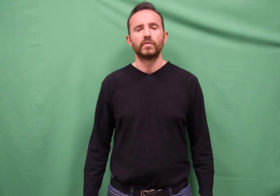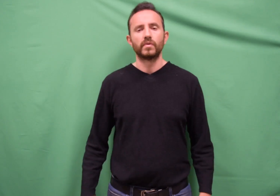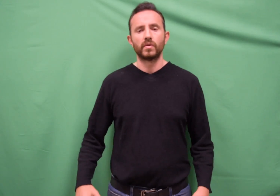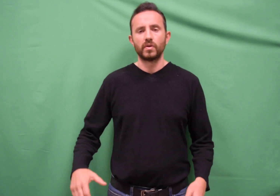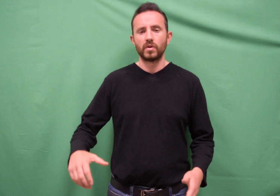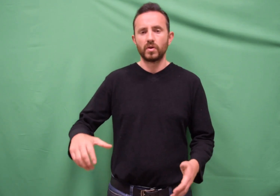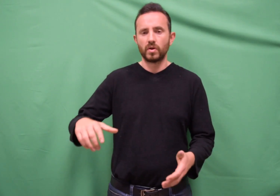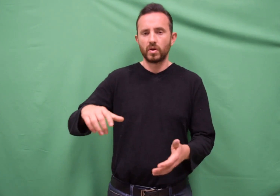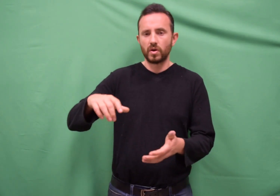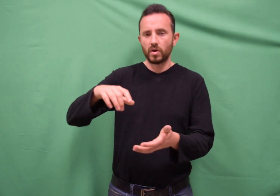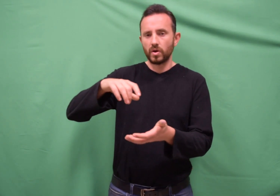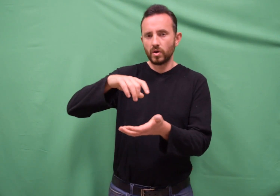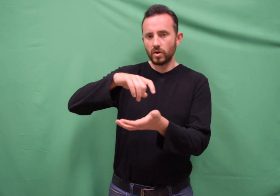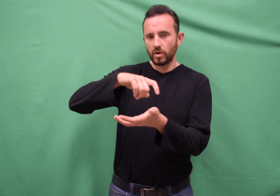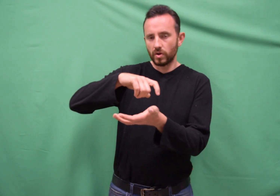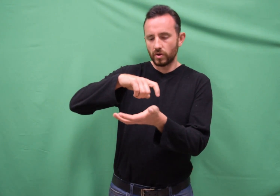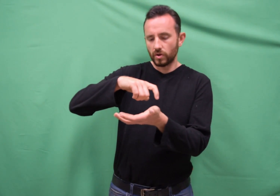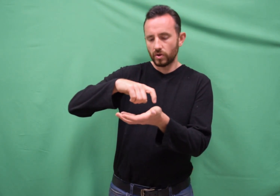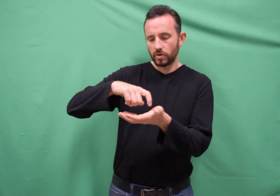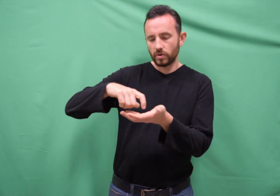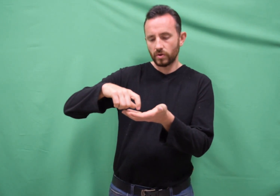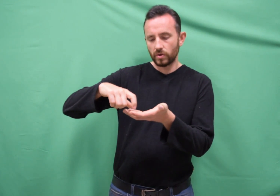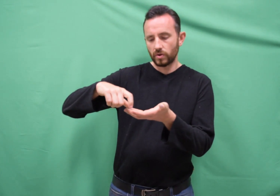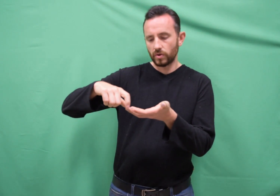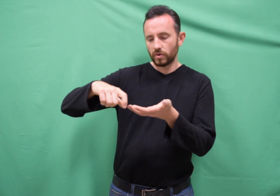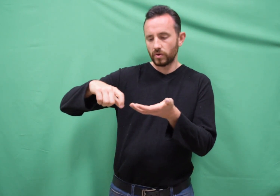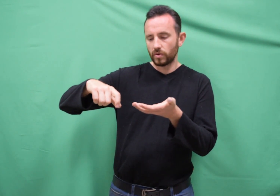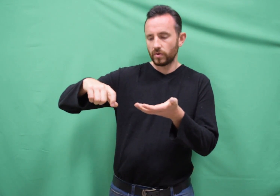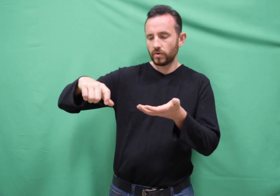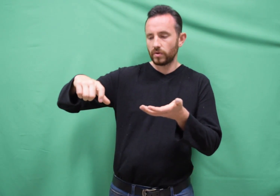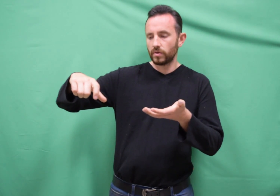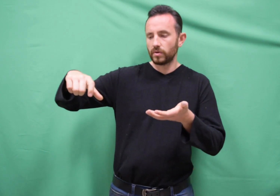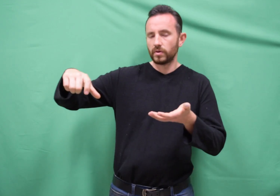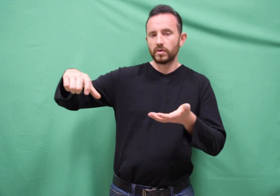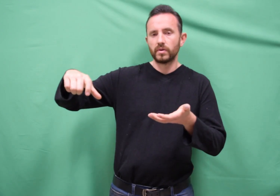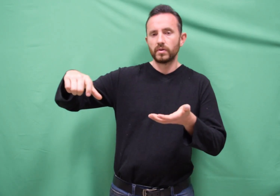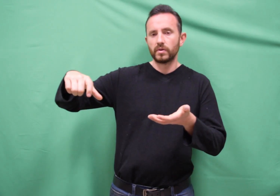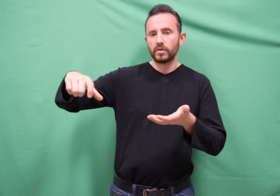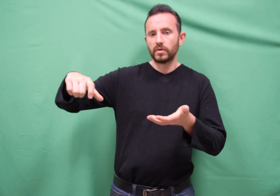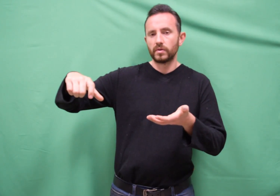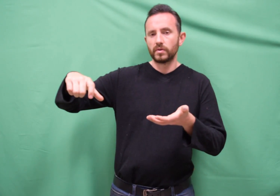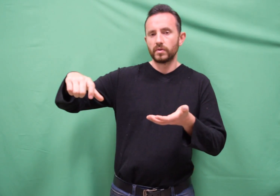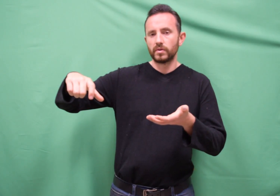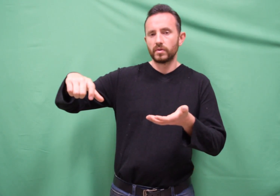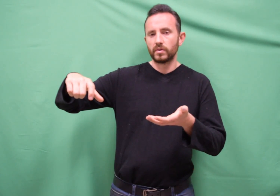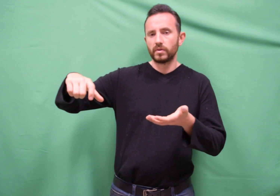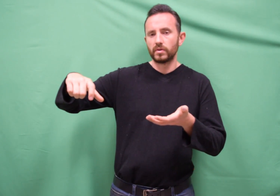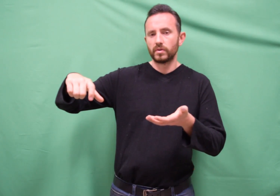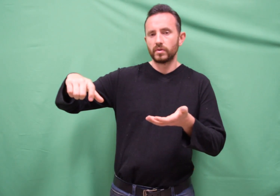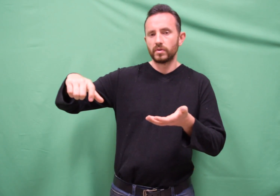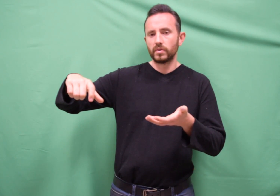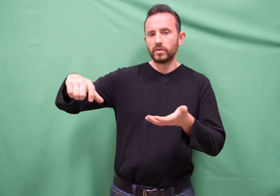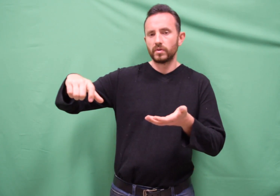comprar